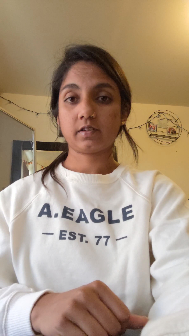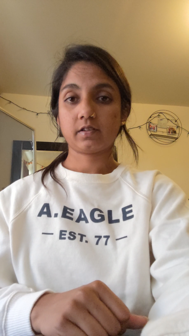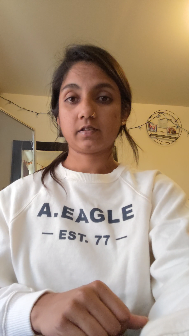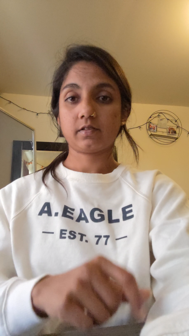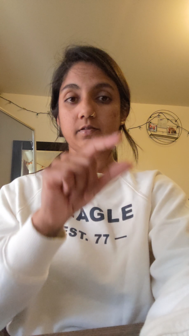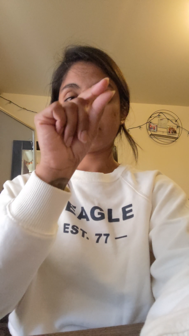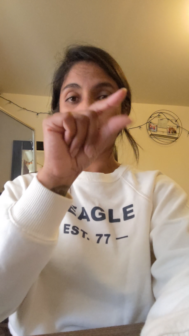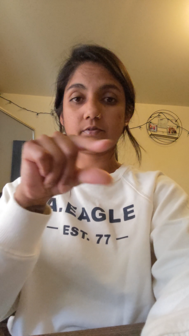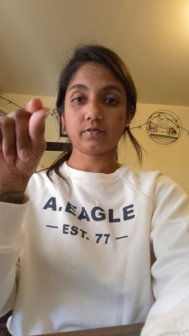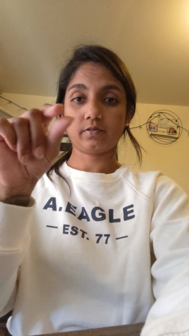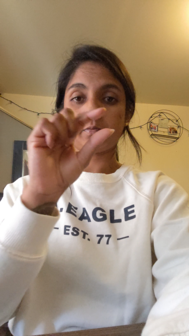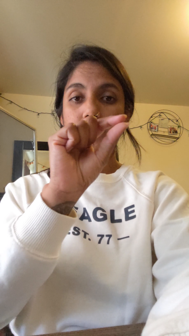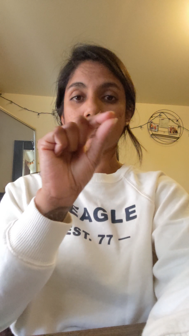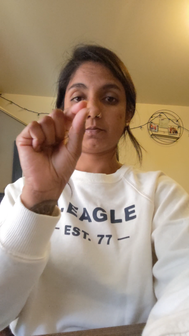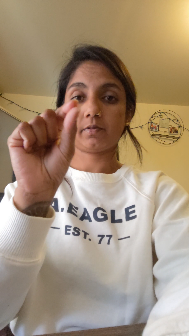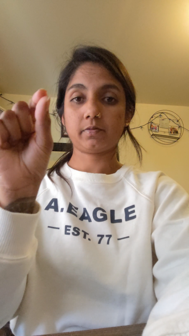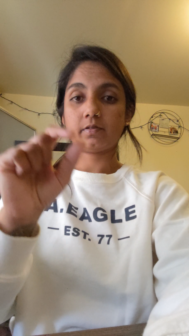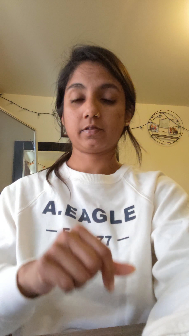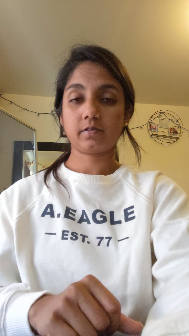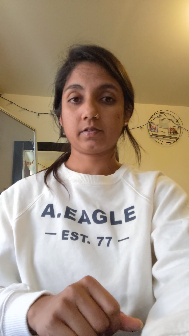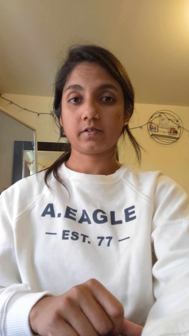peas